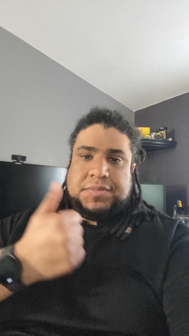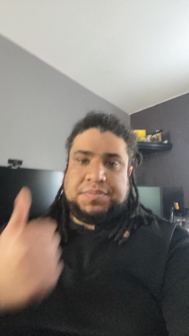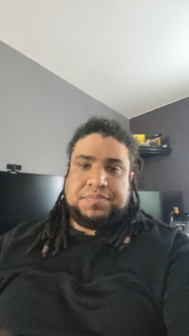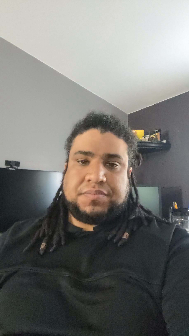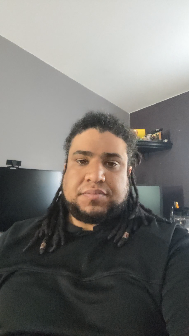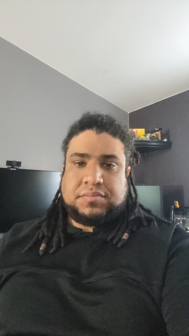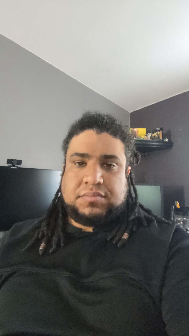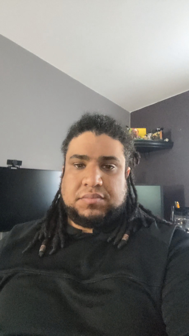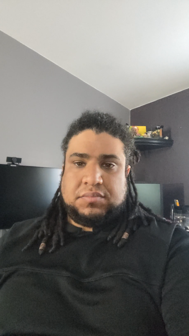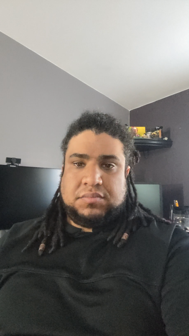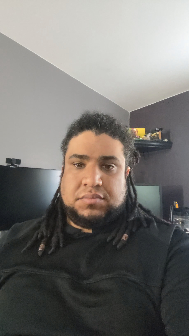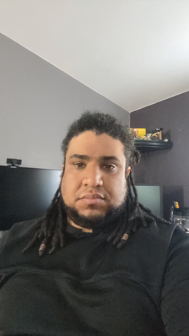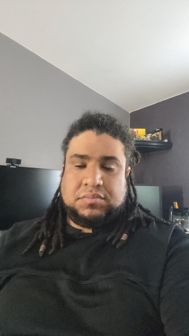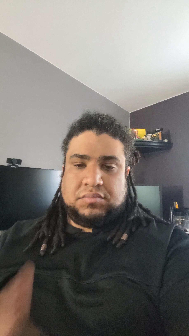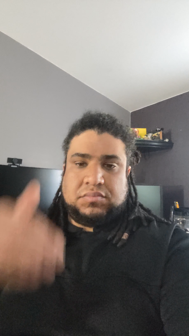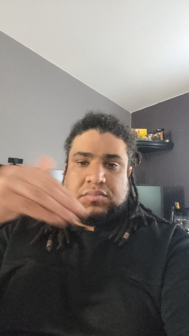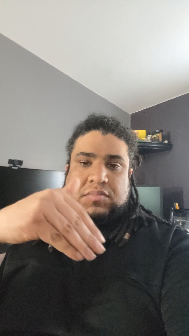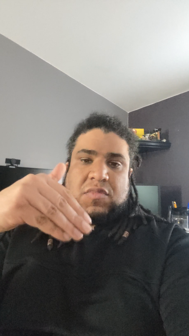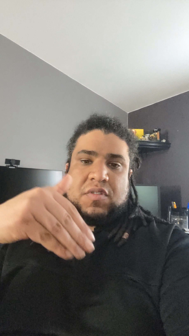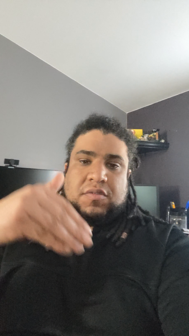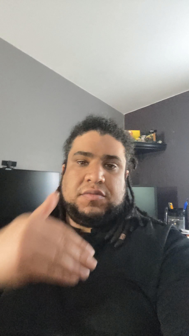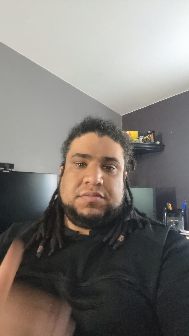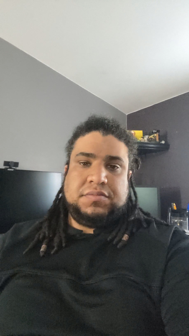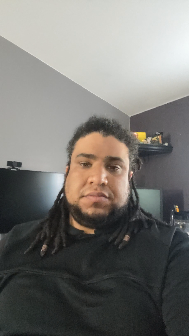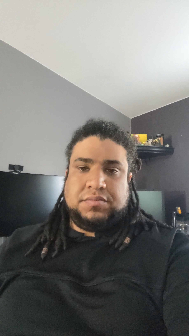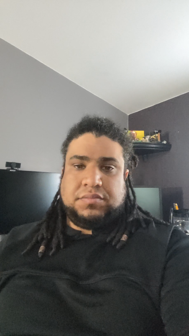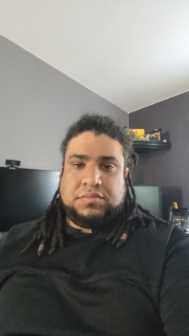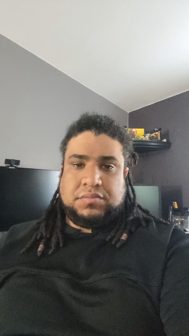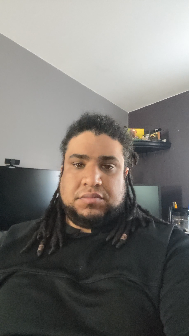doctor